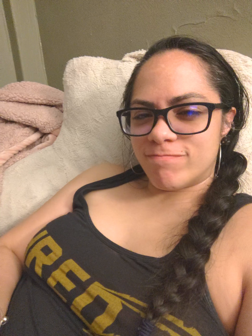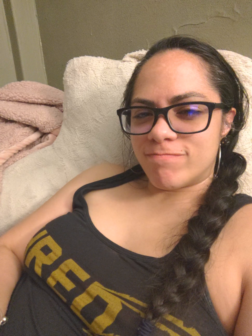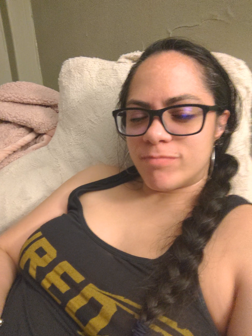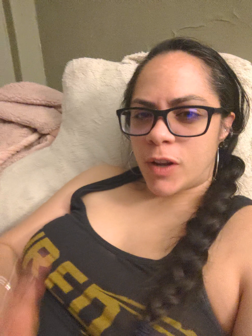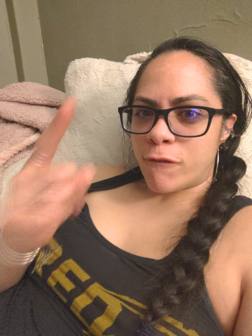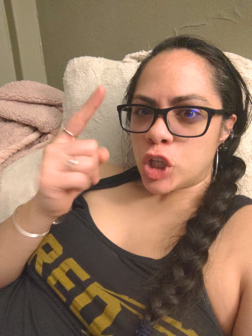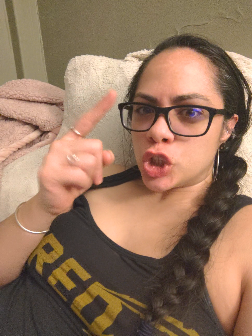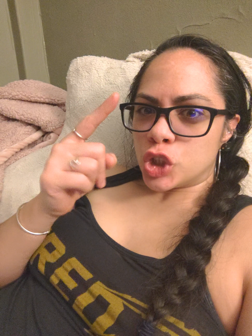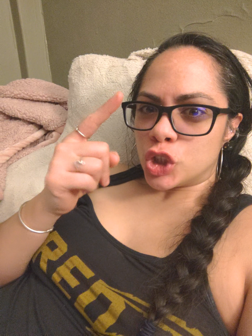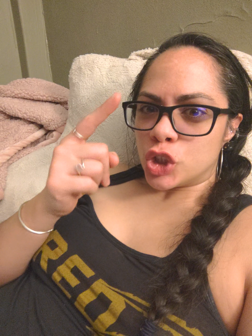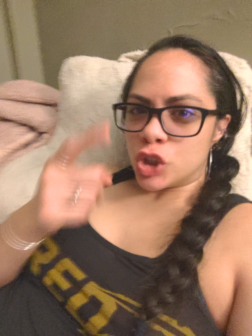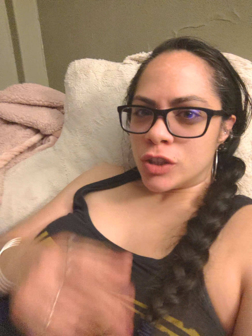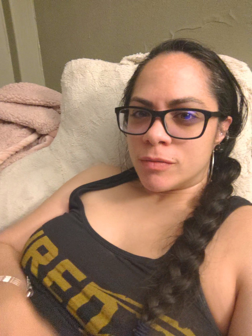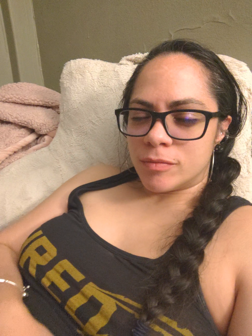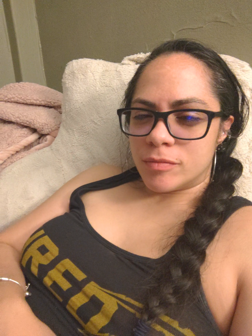first